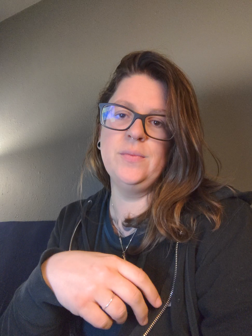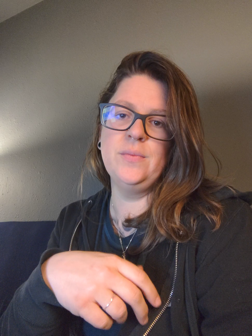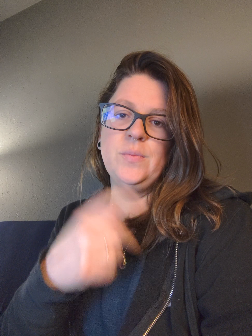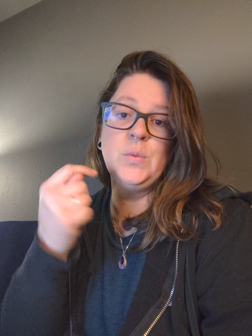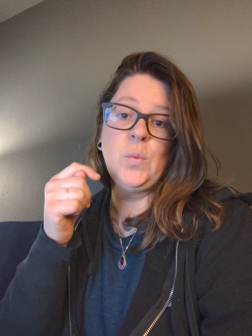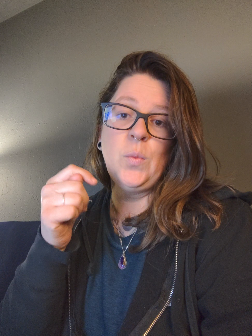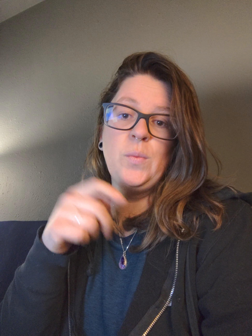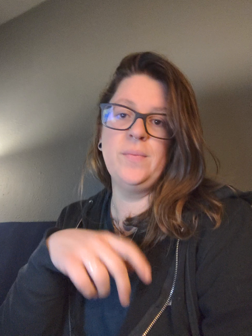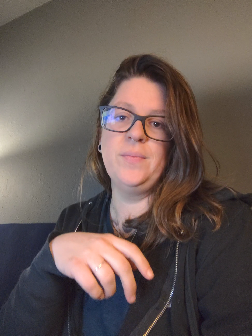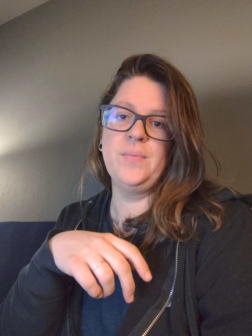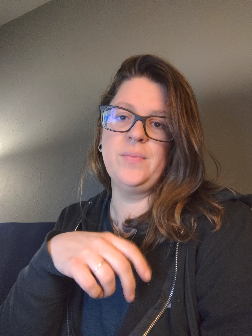toy